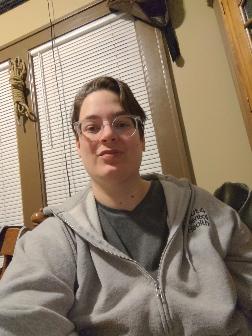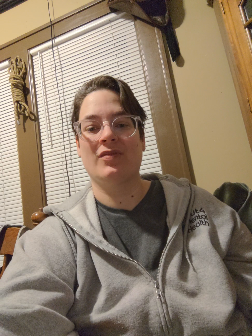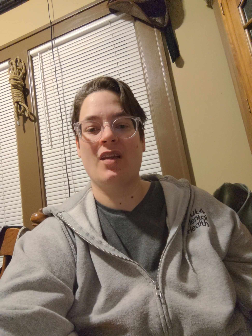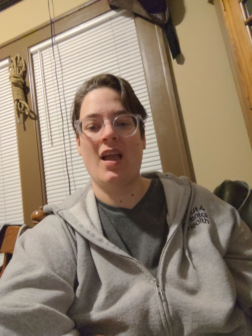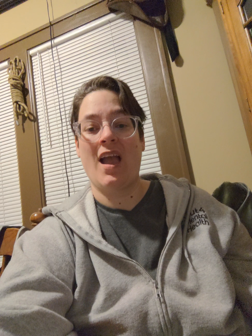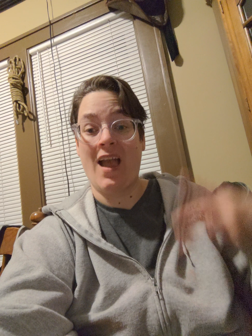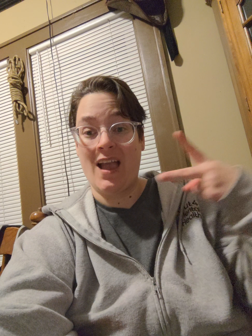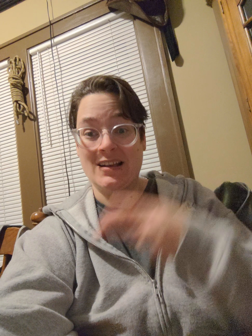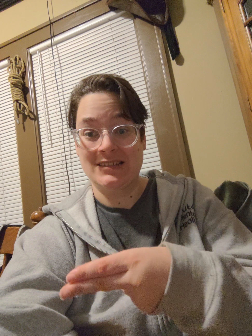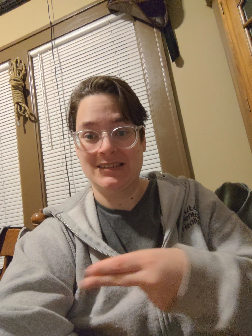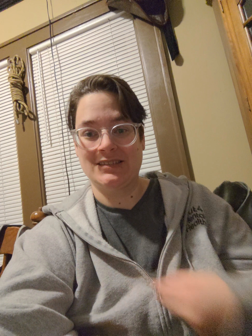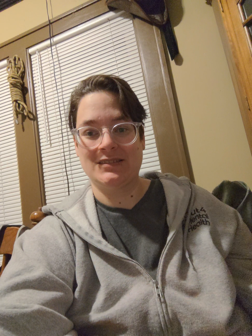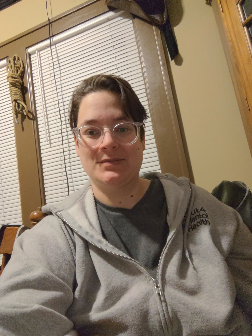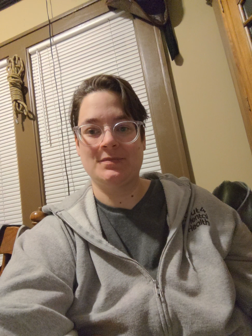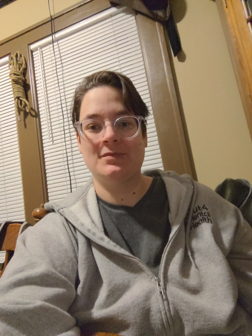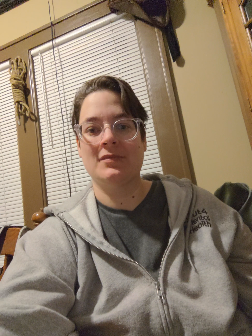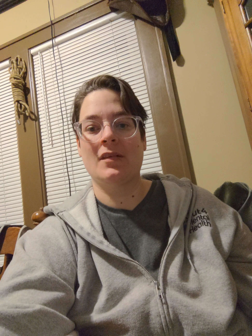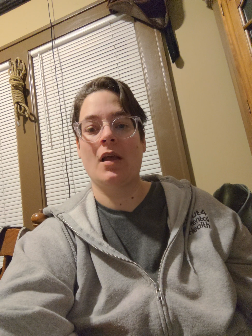cut